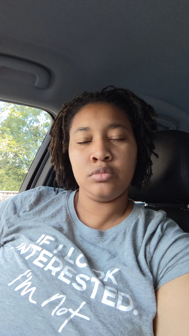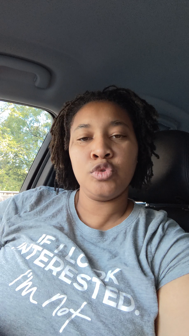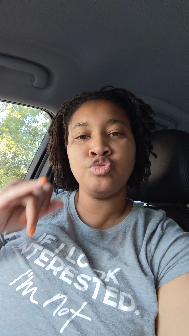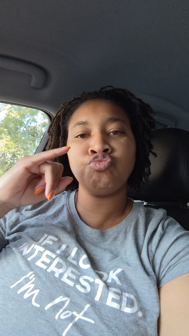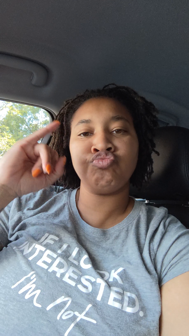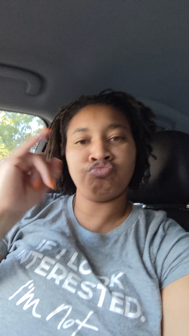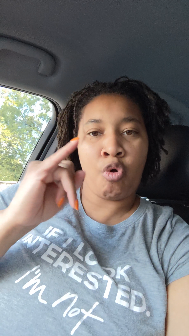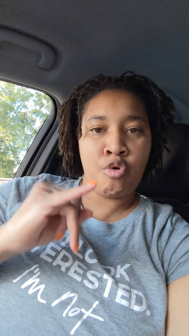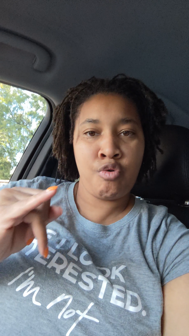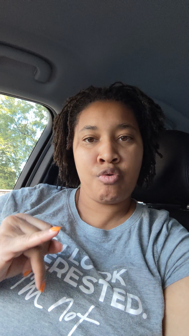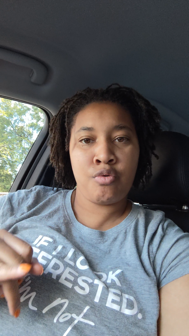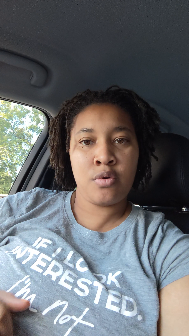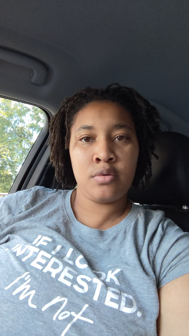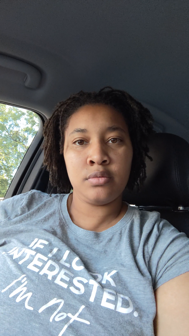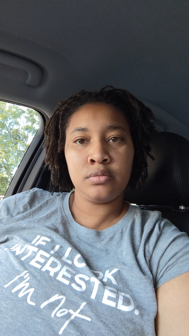draw